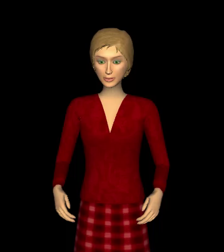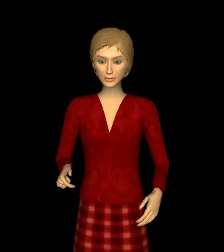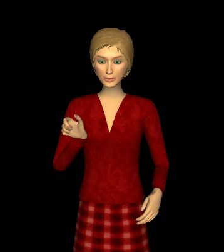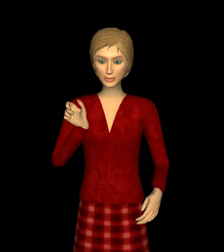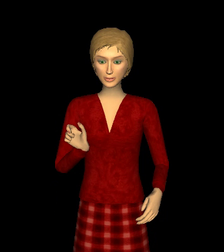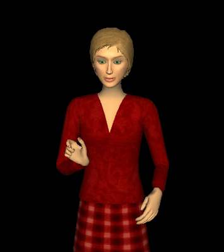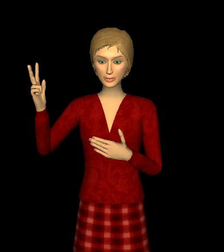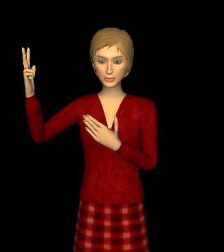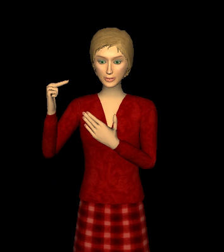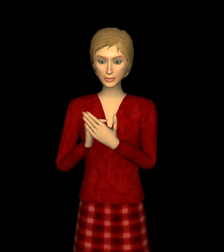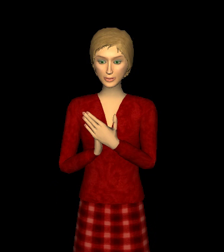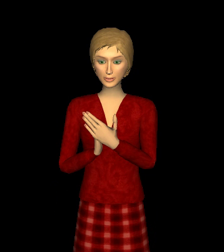فنان